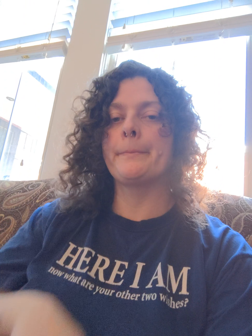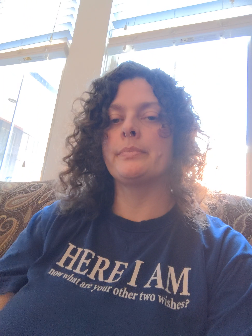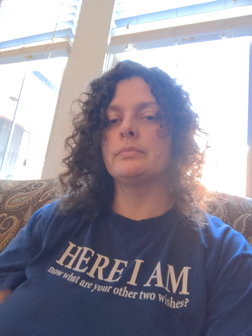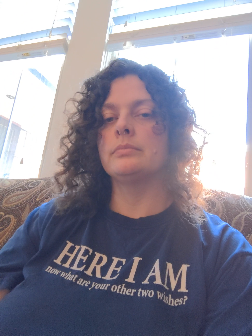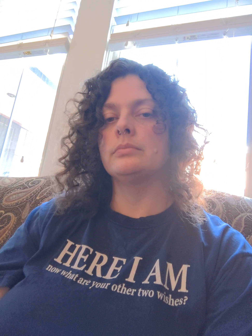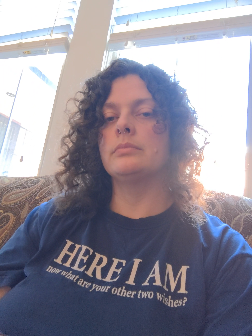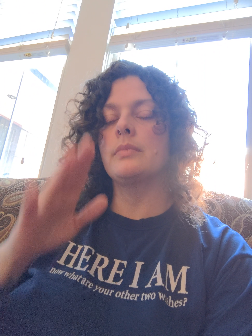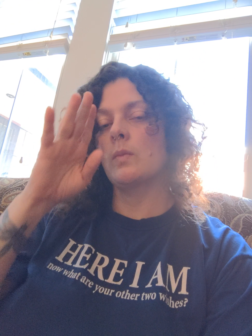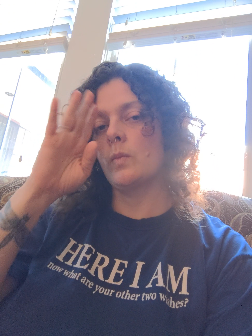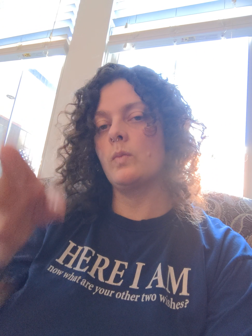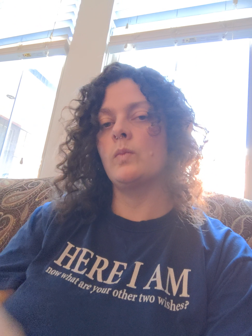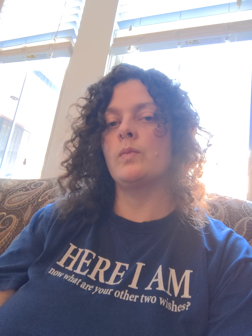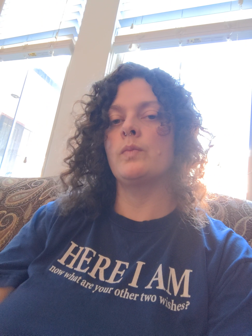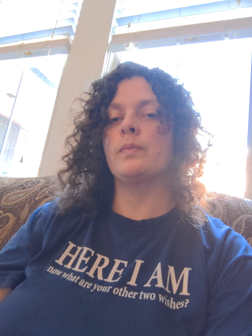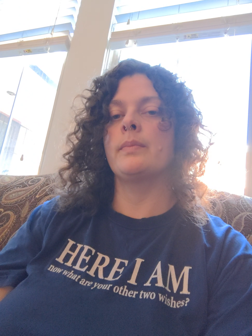hello